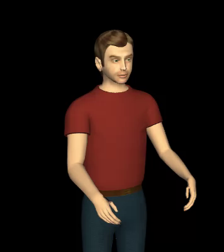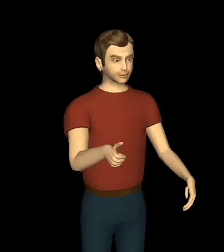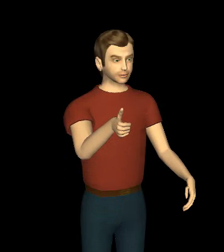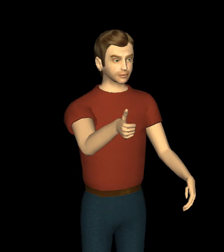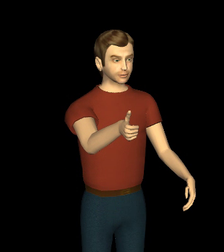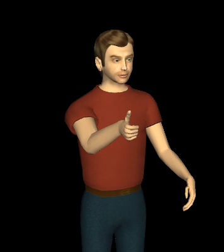1